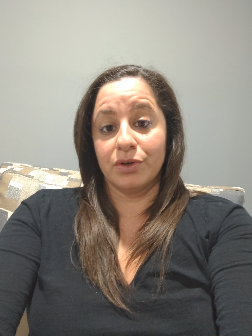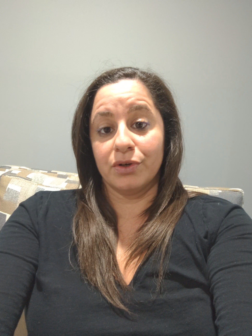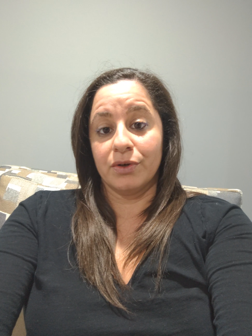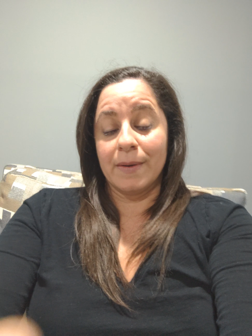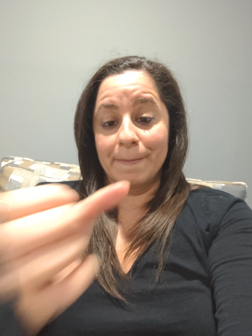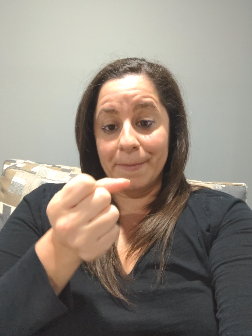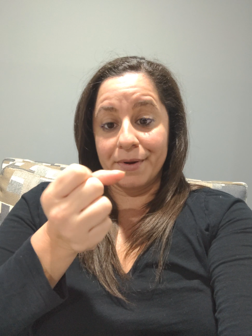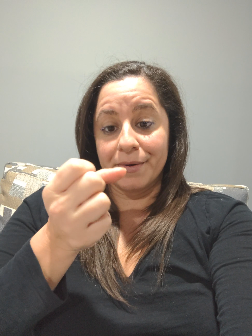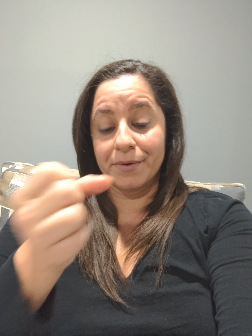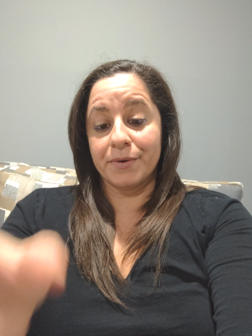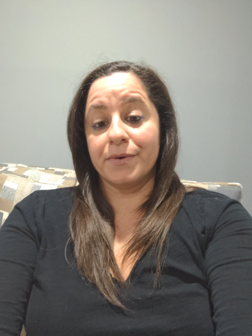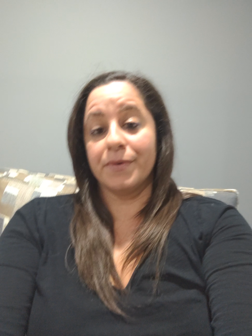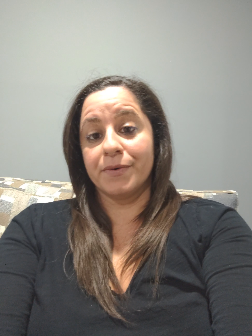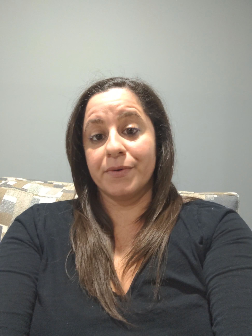milk